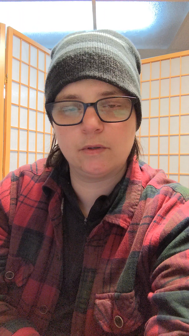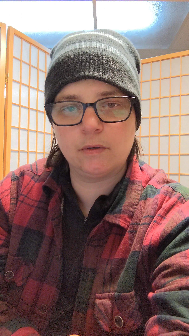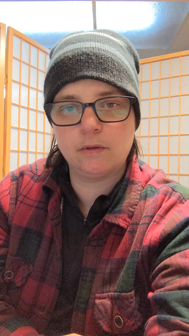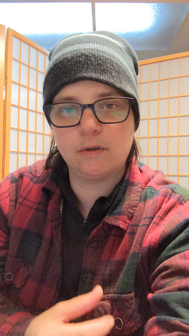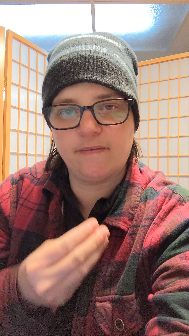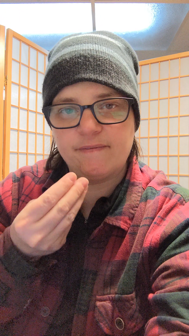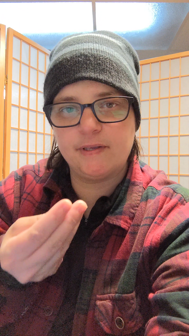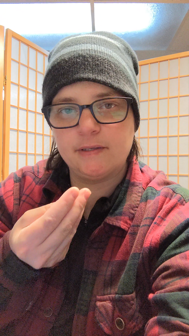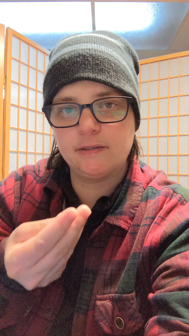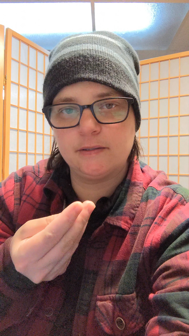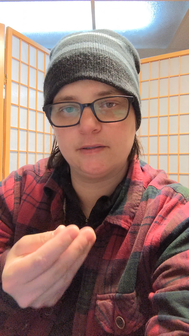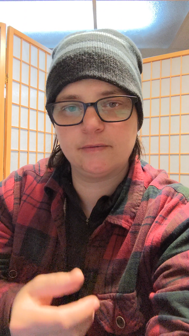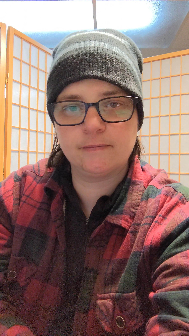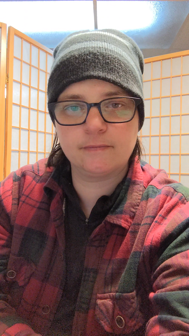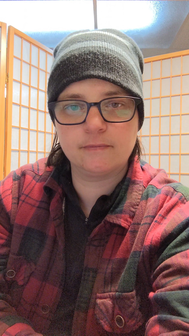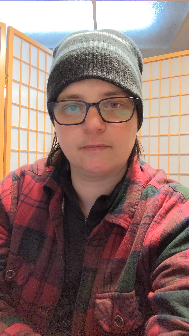feed